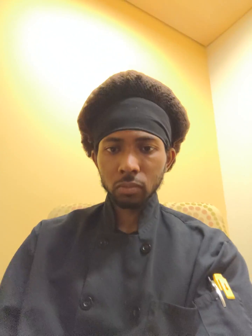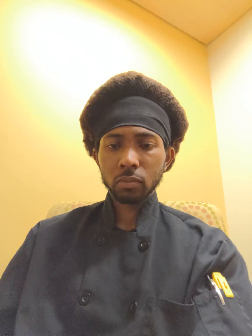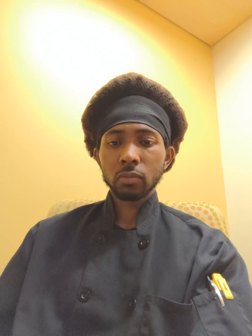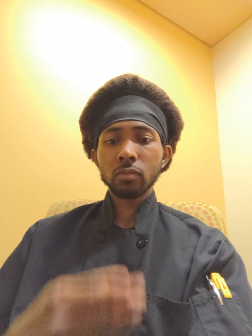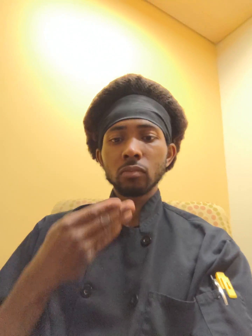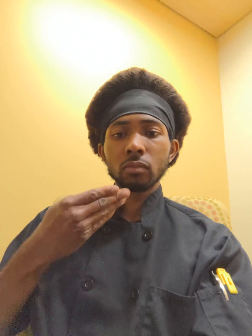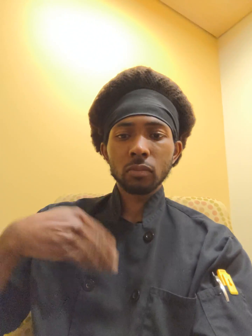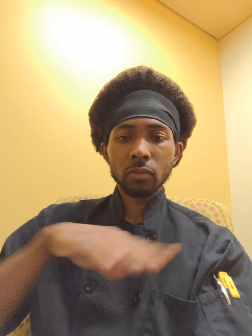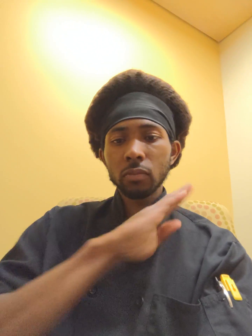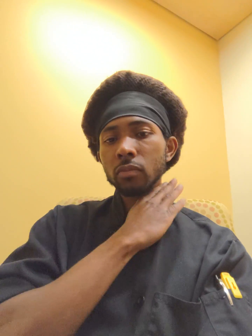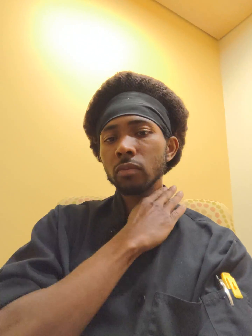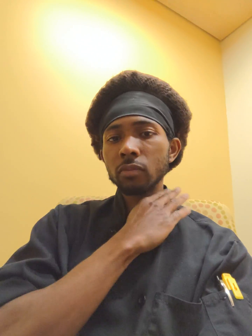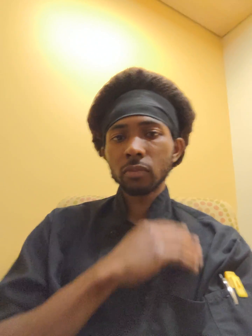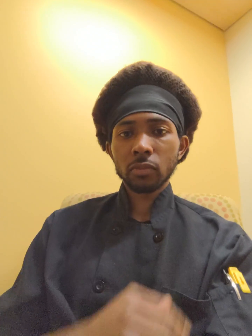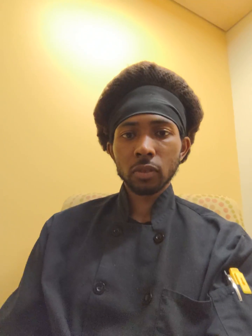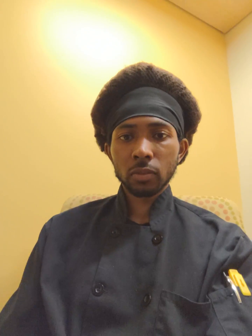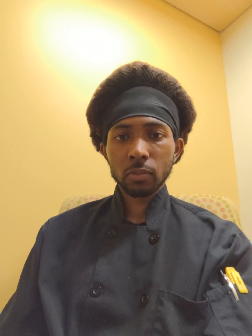scarf